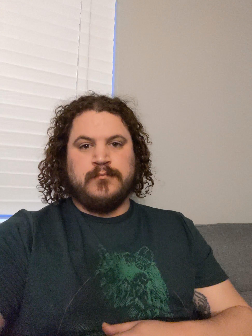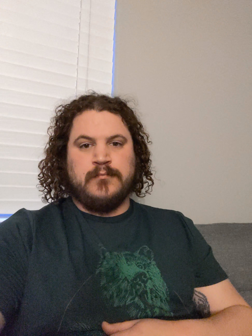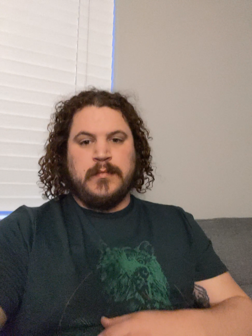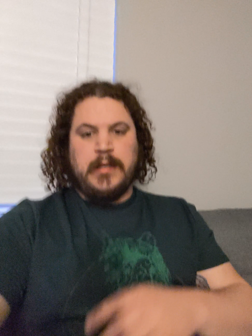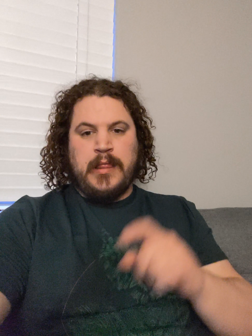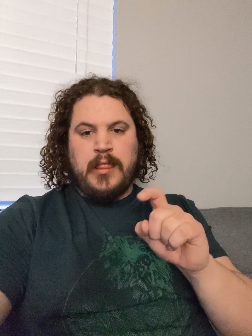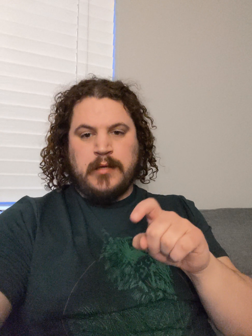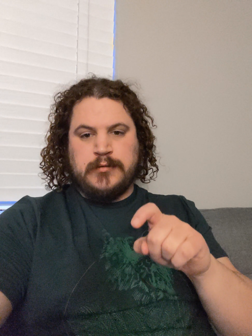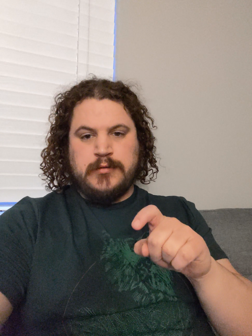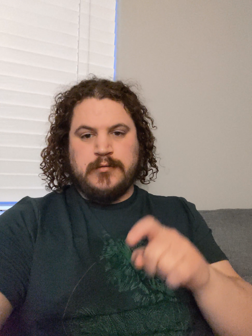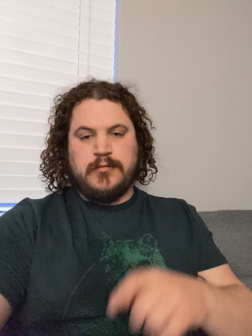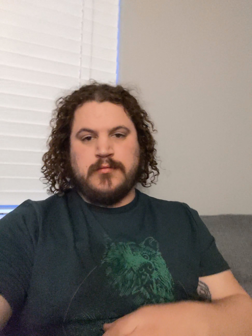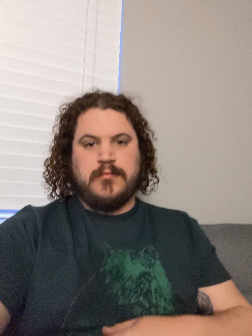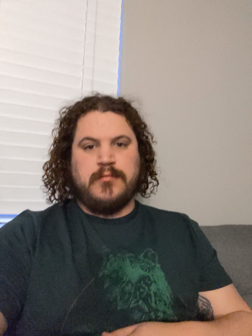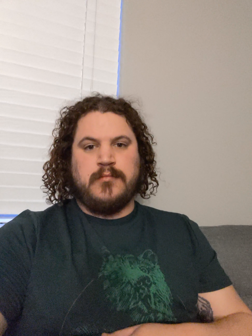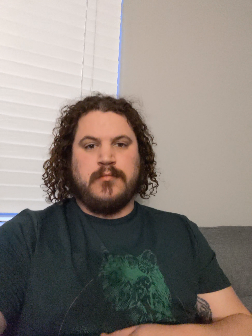closet